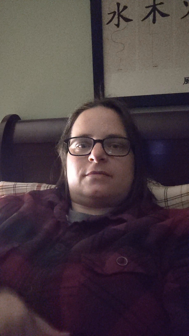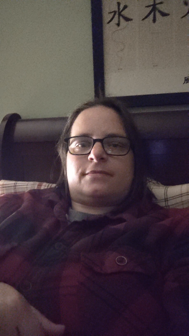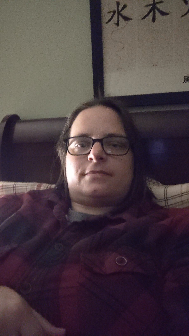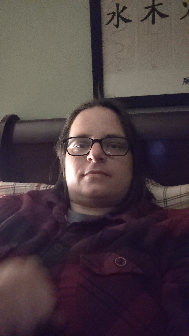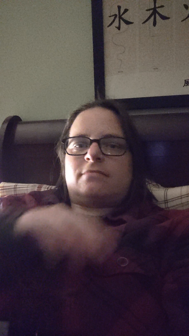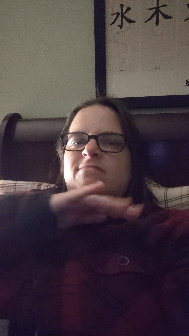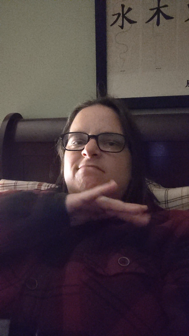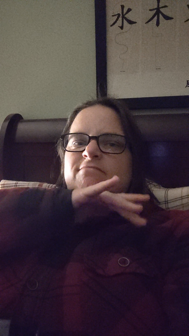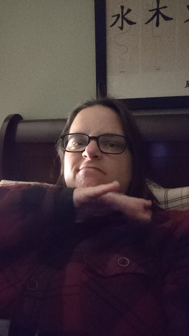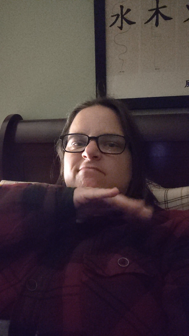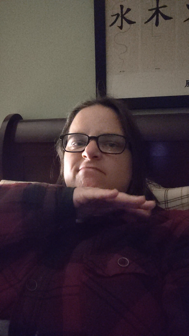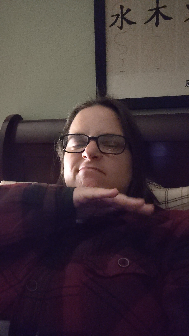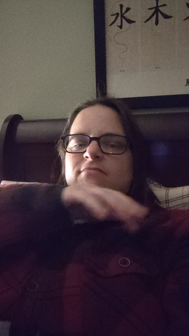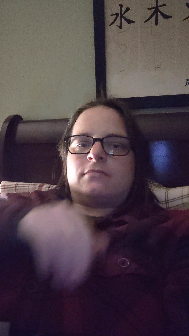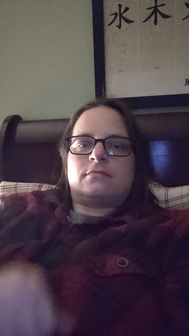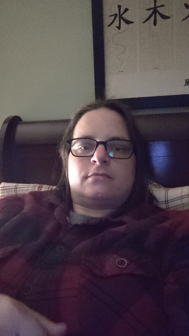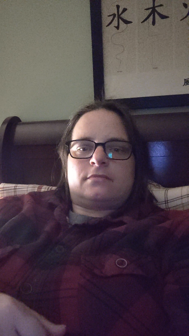naughty